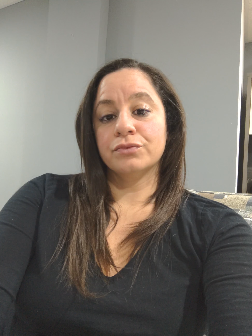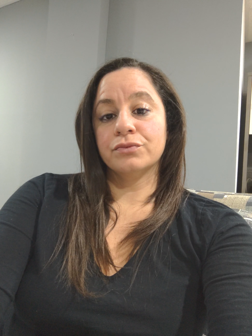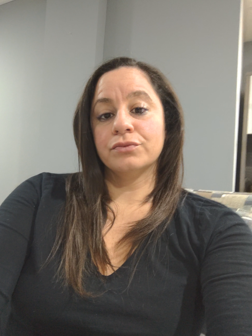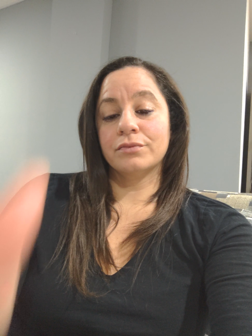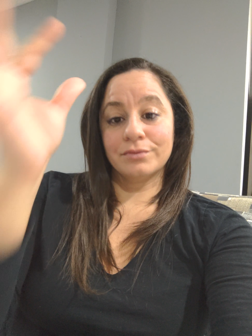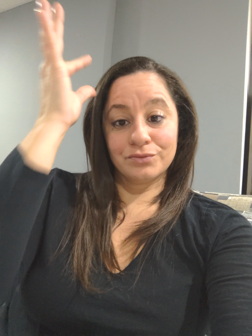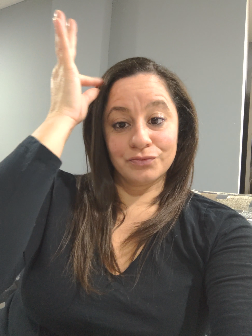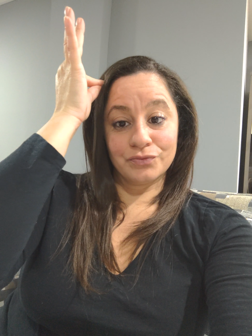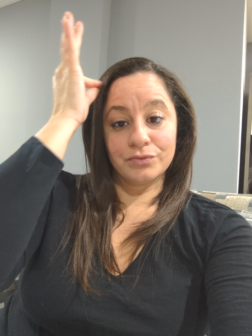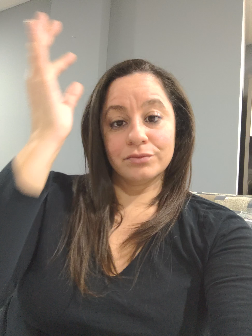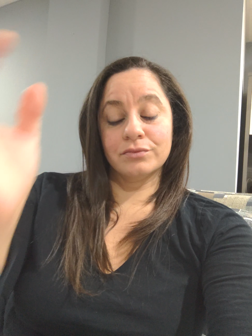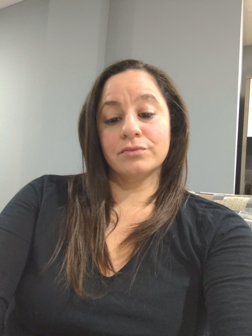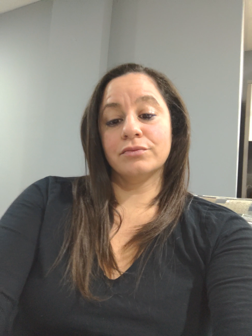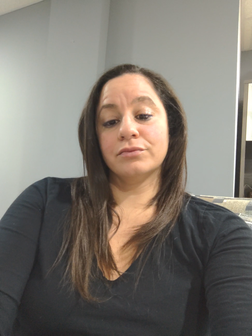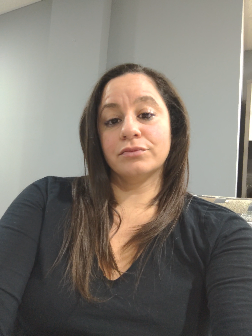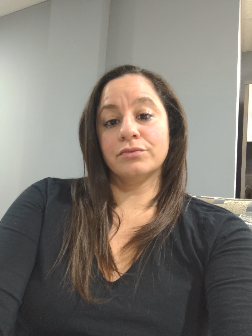hair